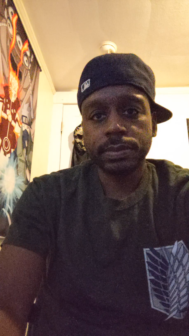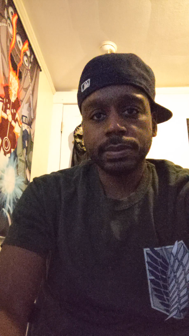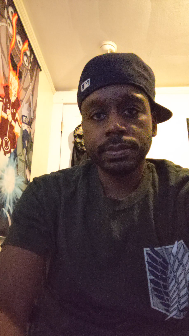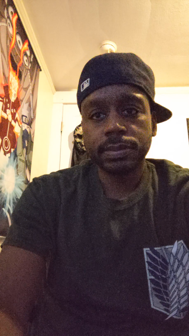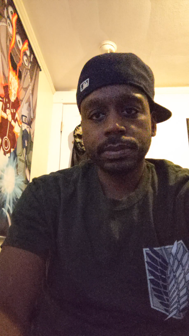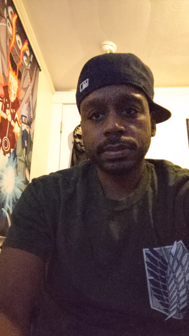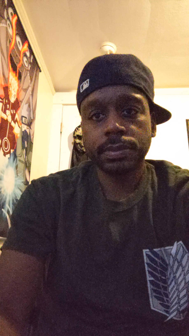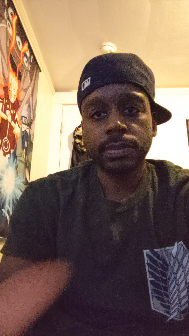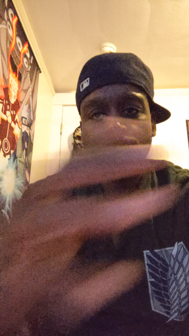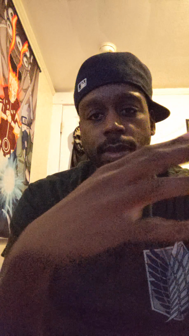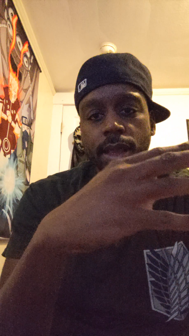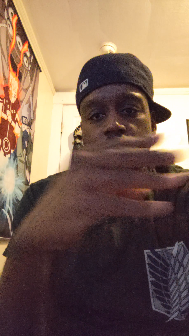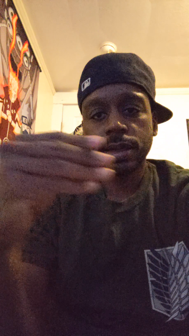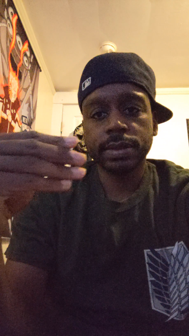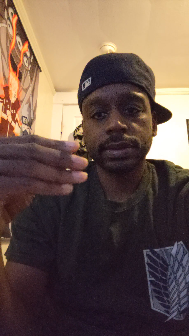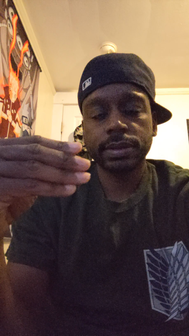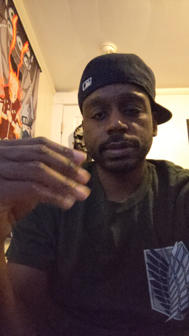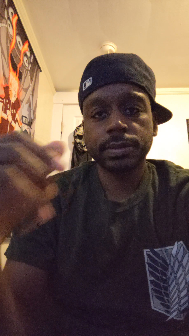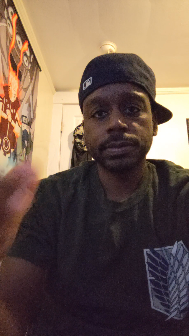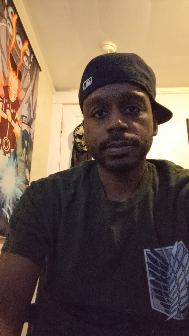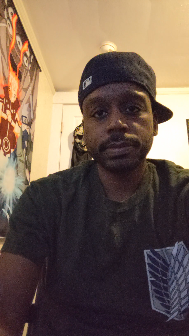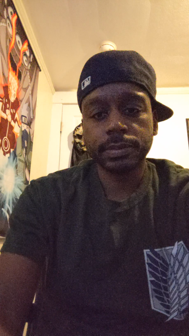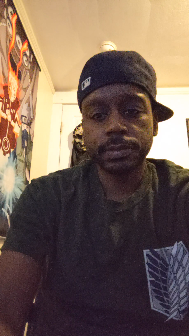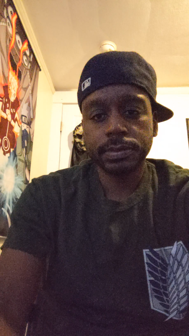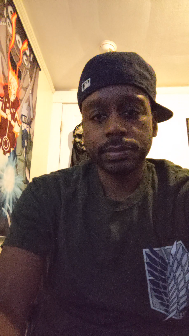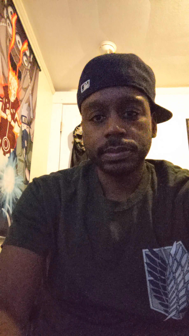and